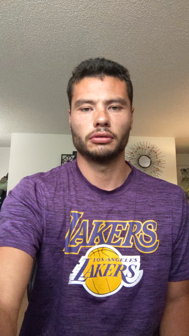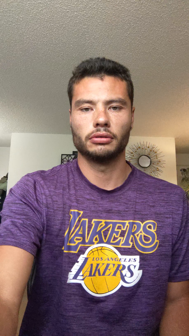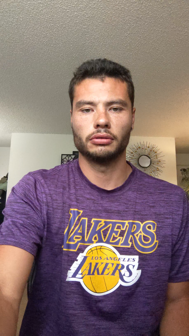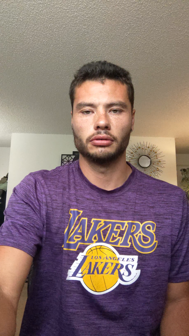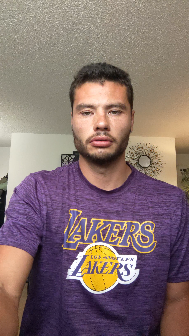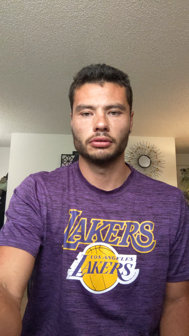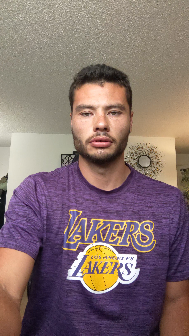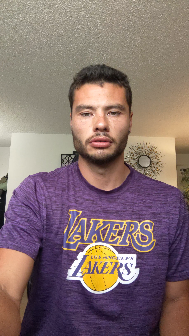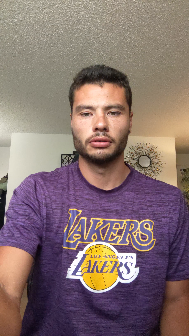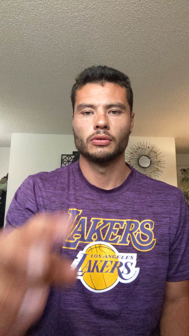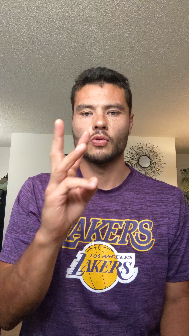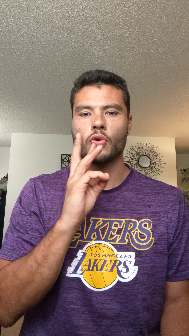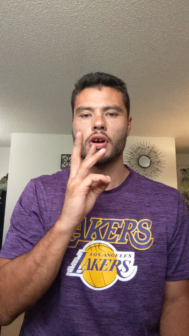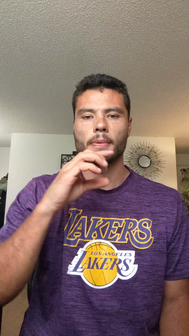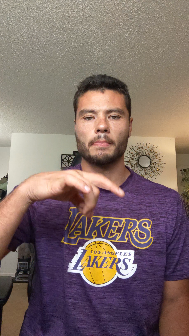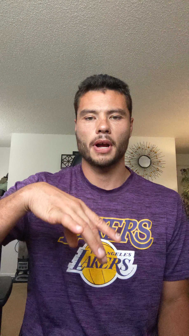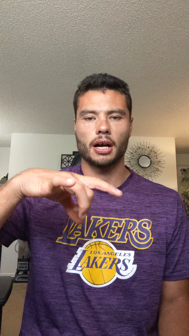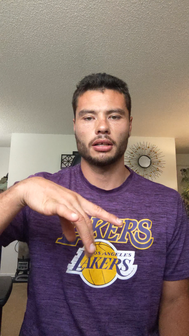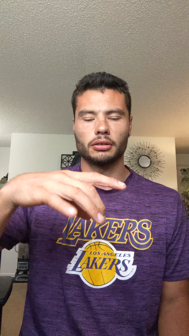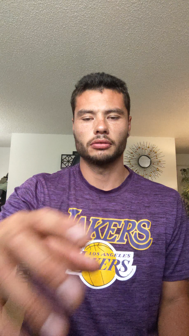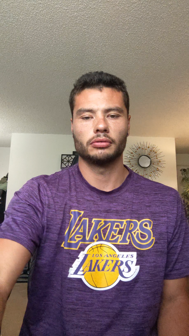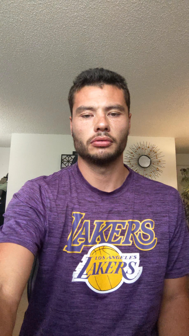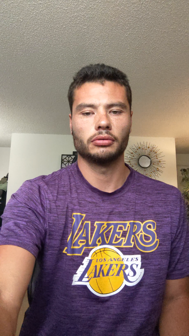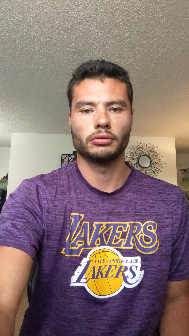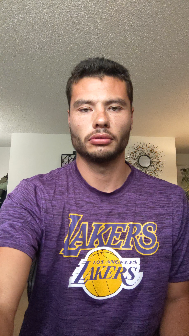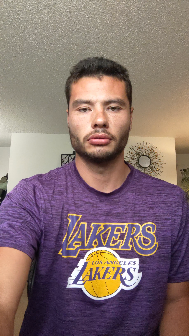melon